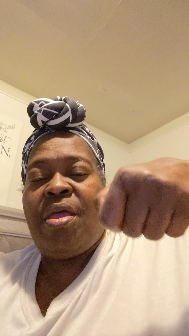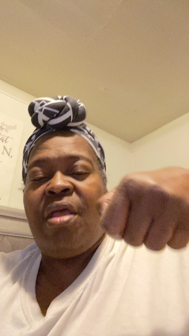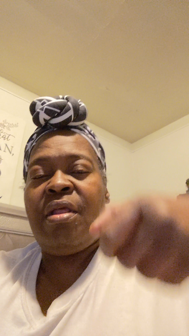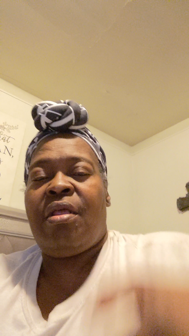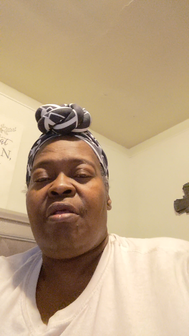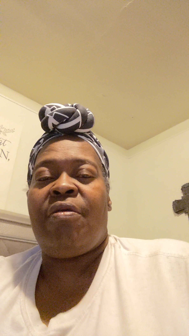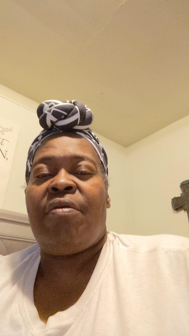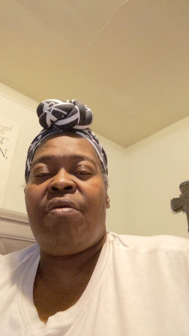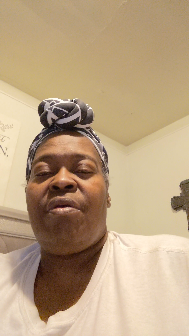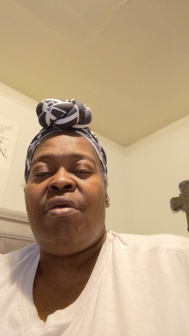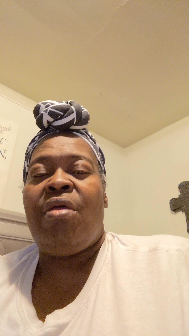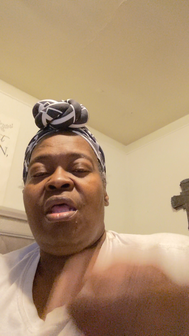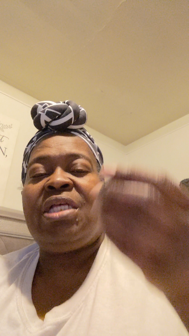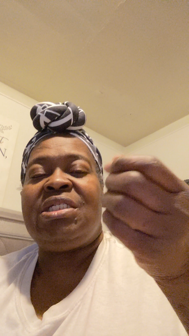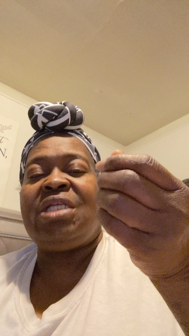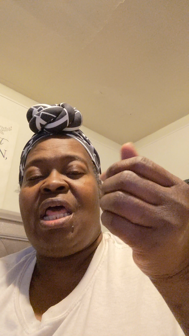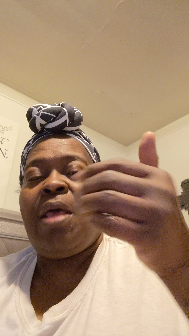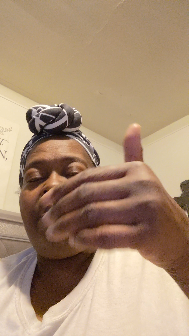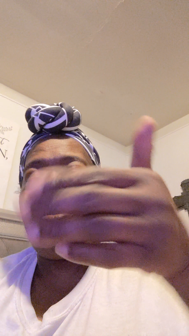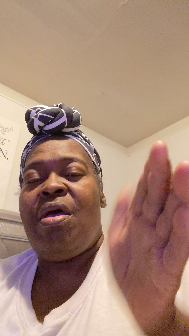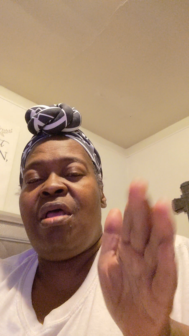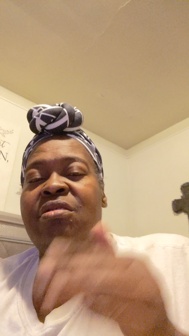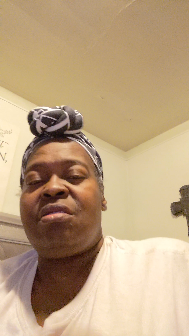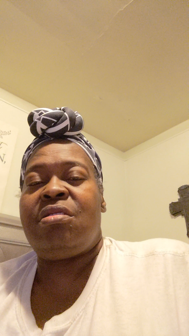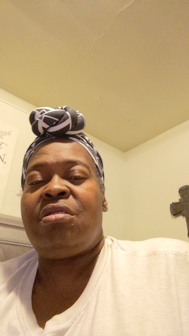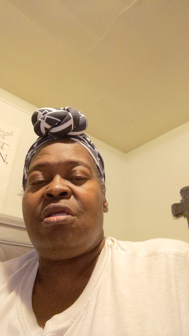sandbox